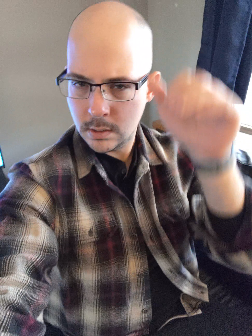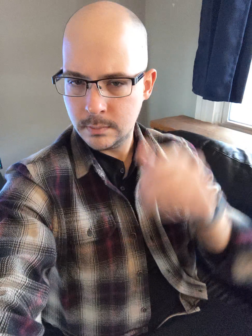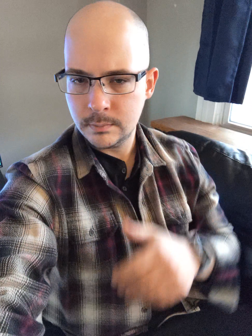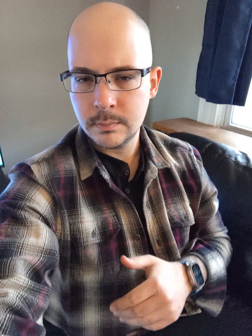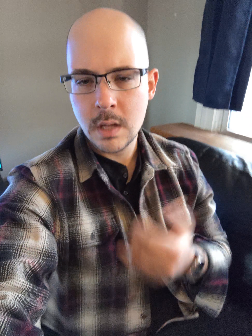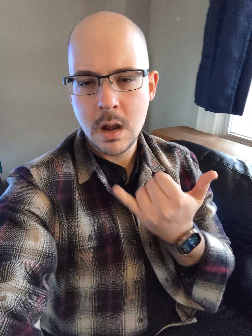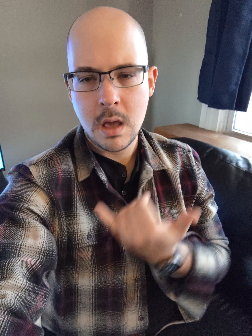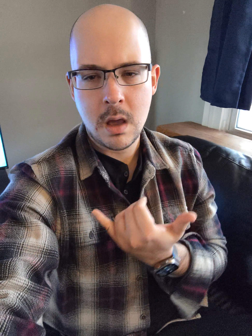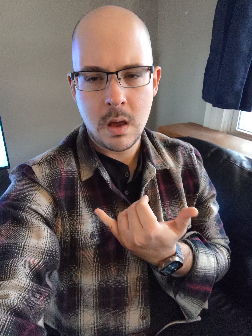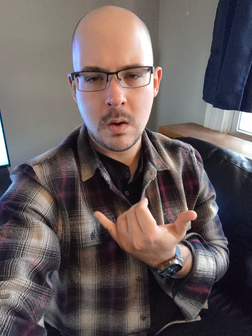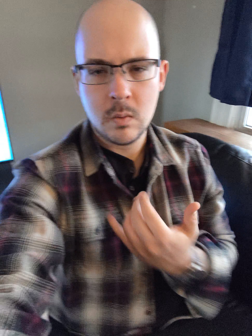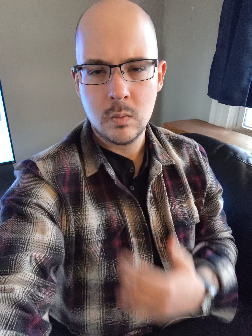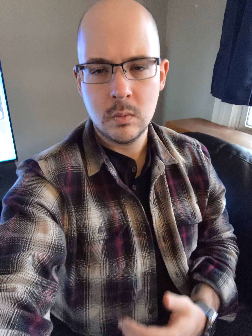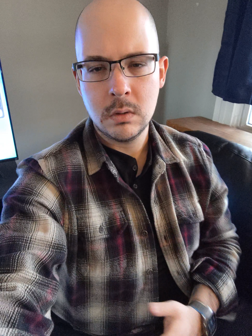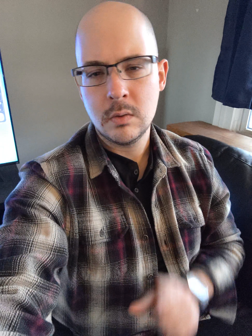now